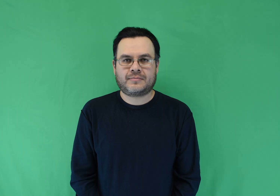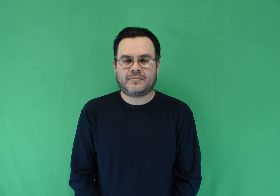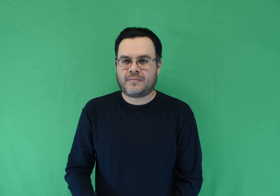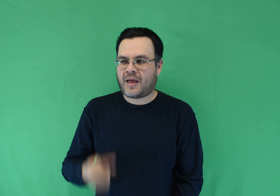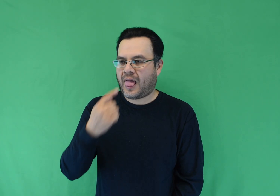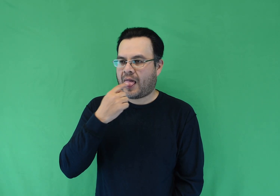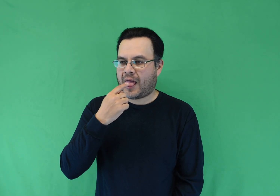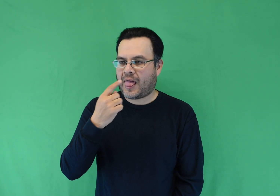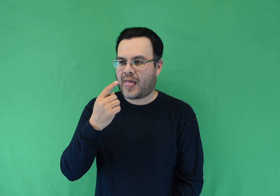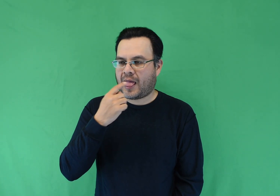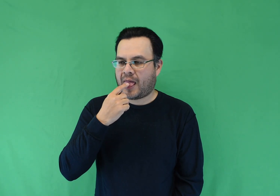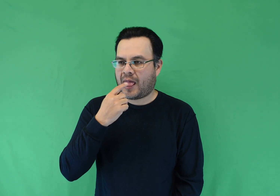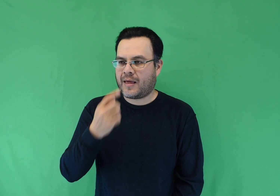sentido del gusto